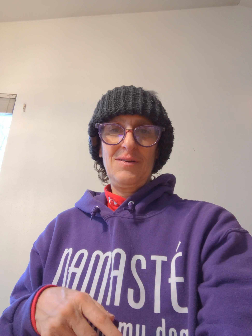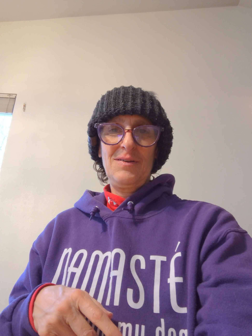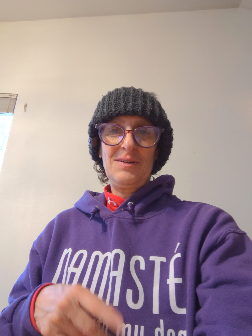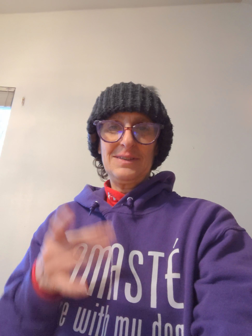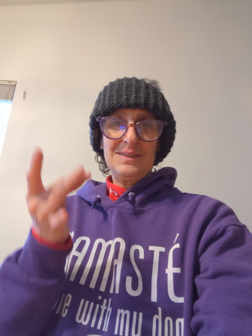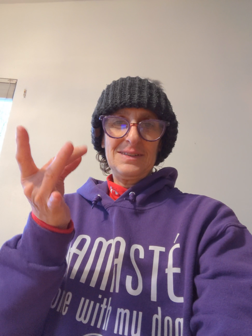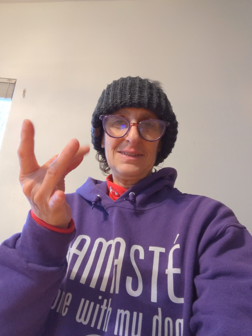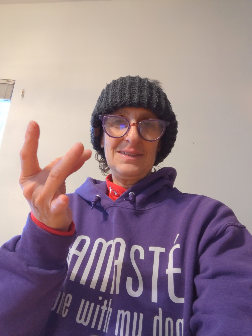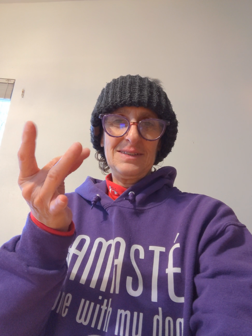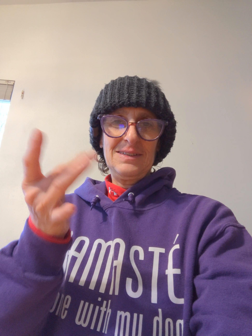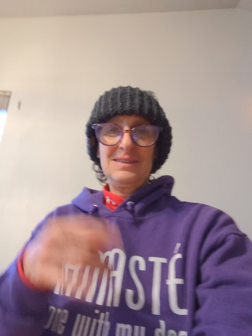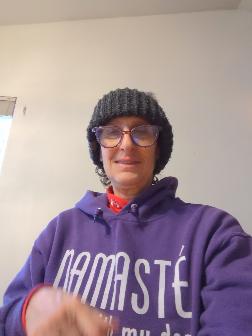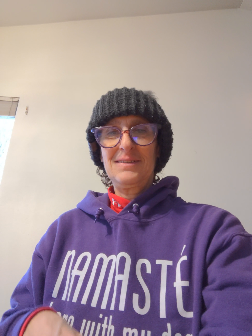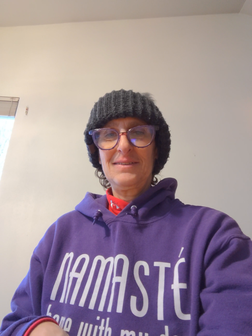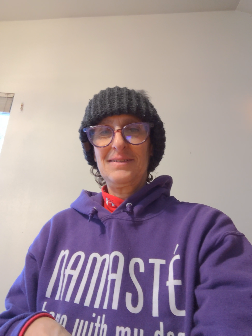sticky